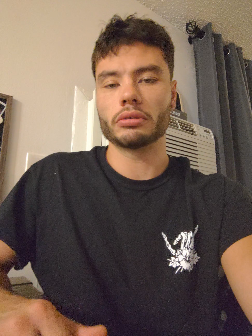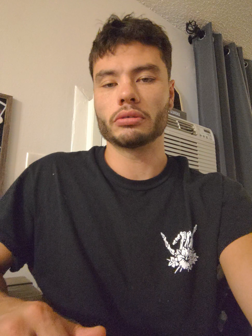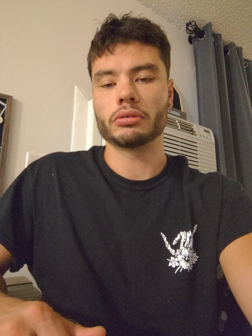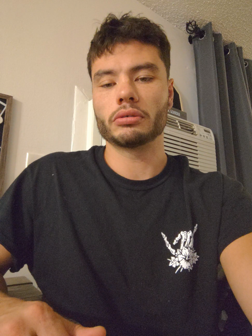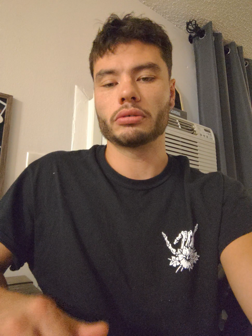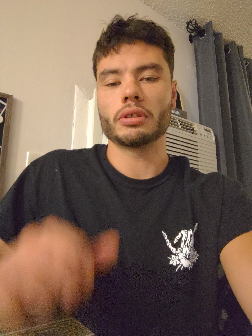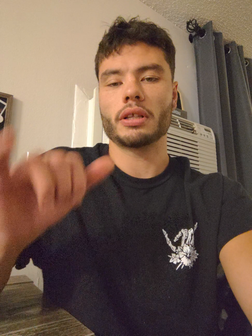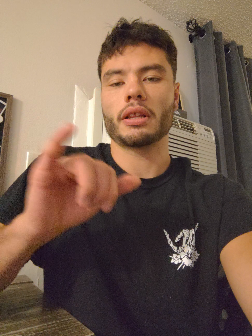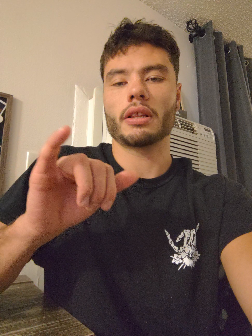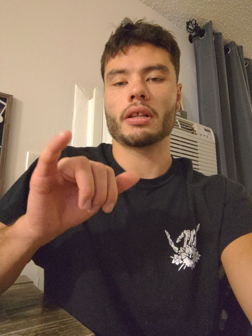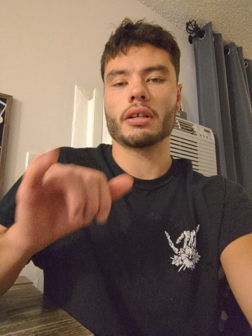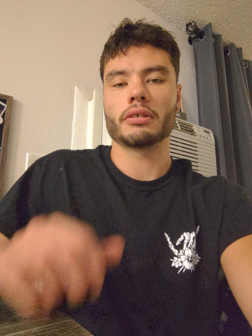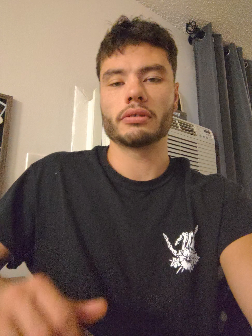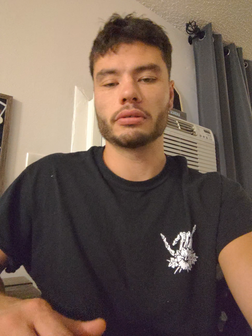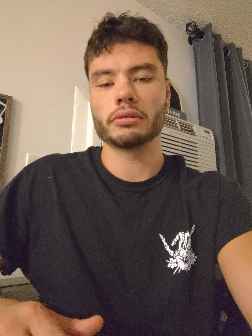like